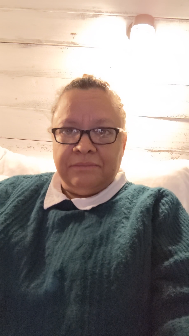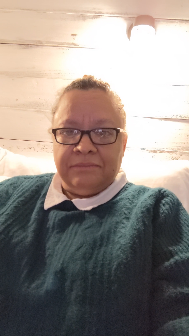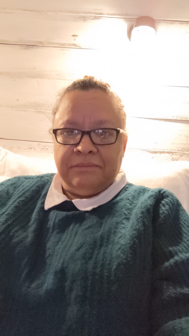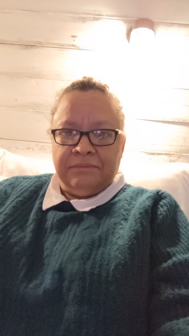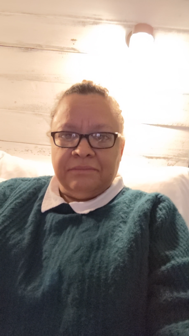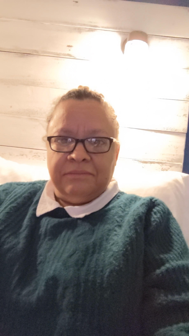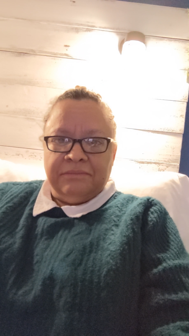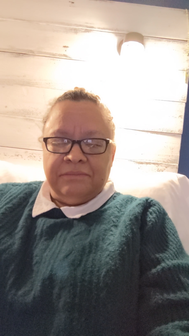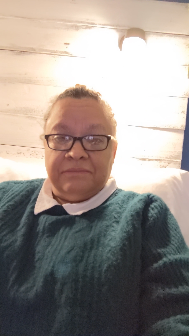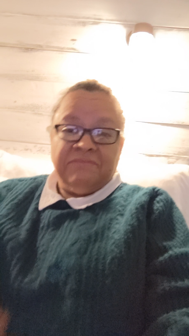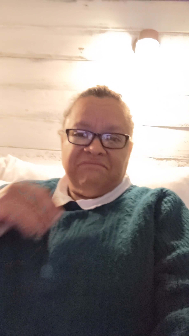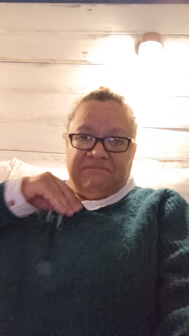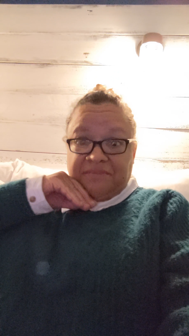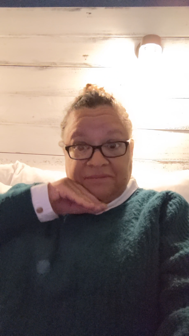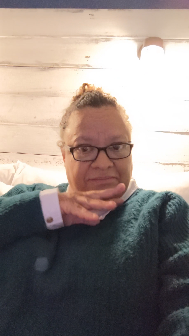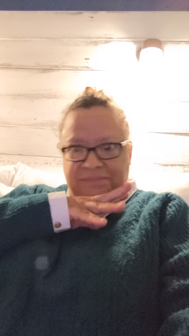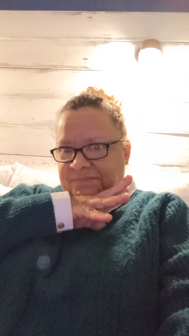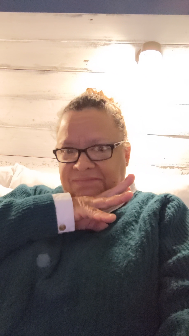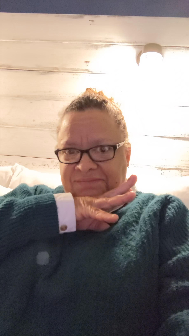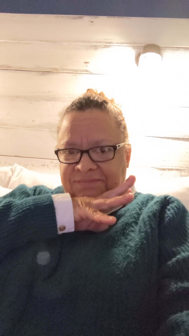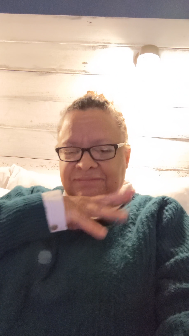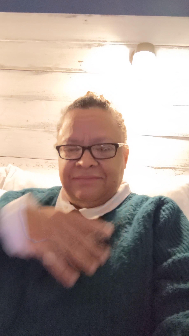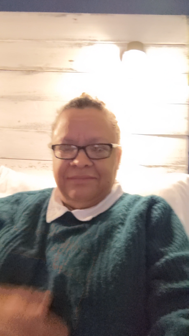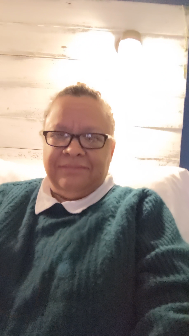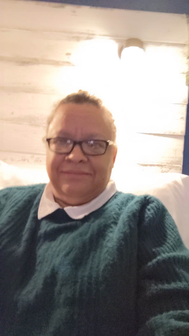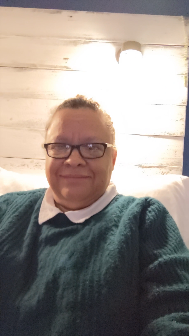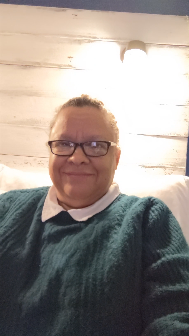naughty